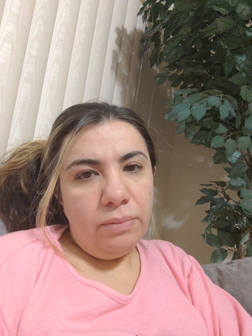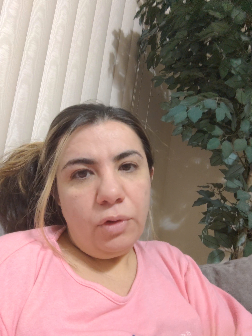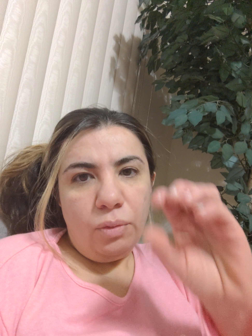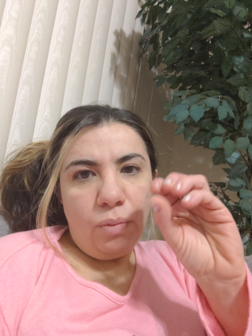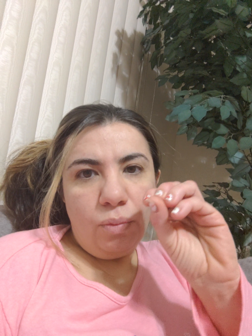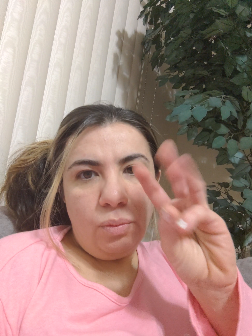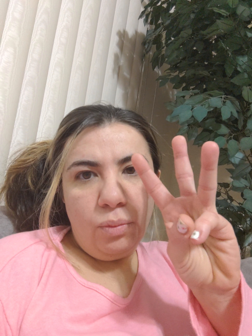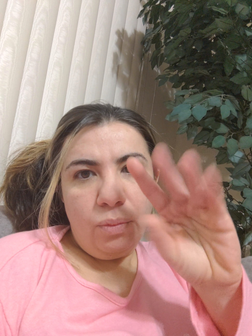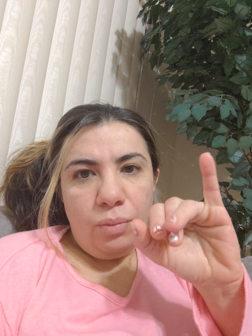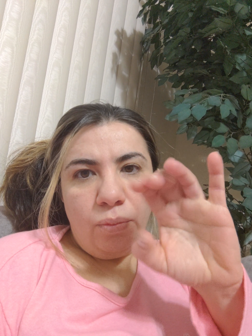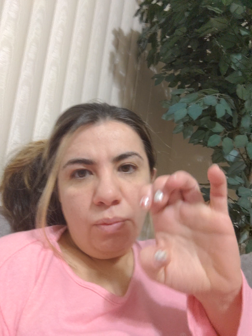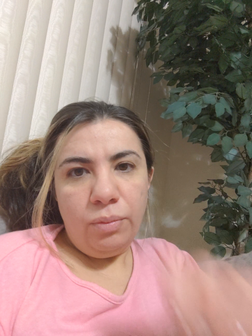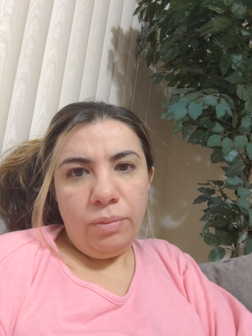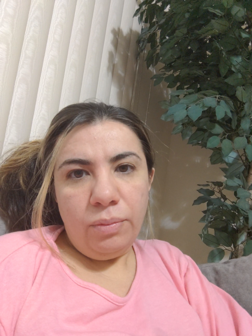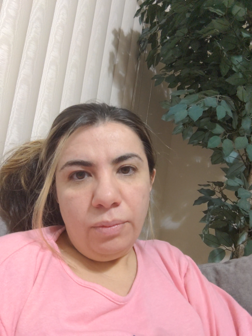owie